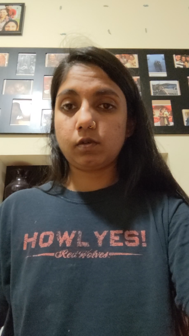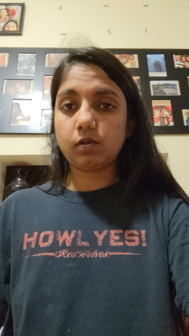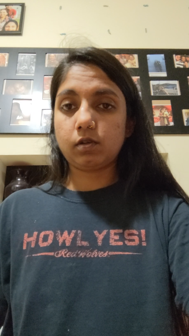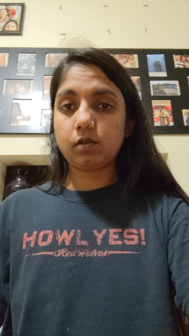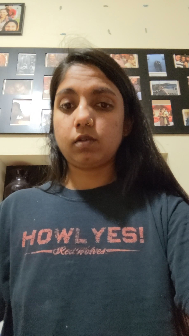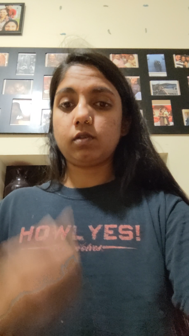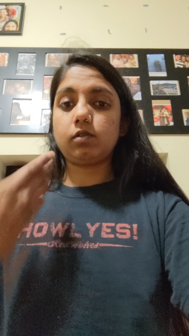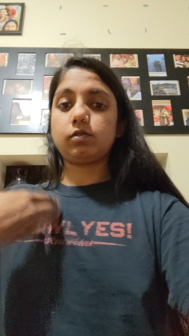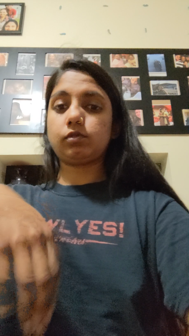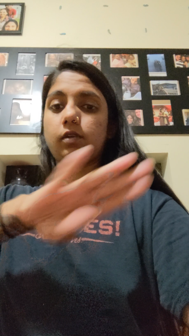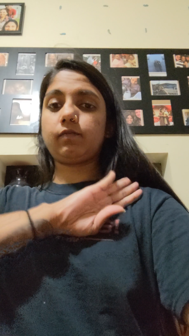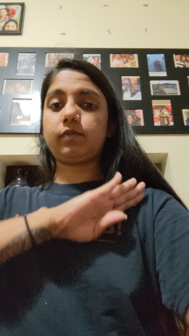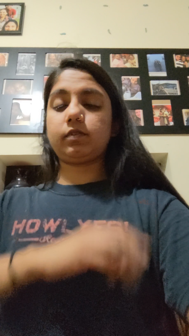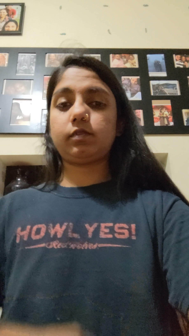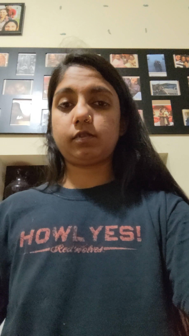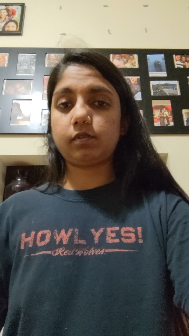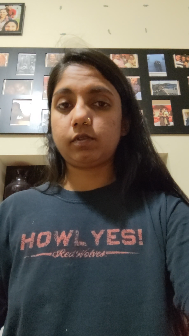scarf